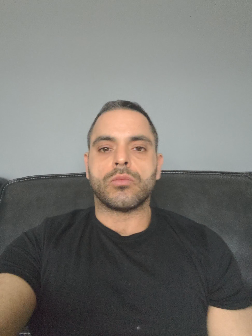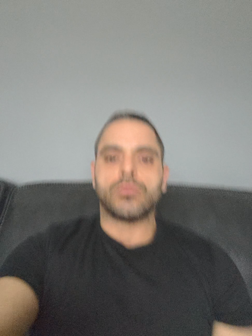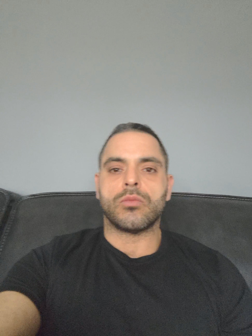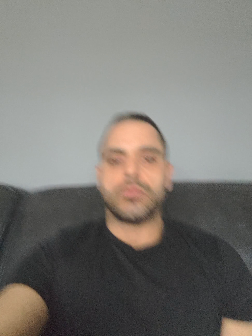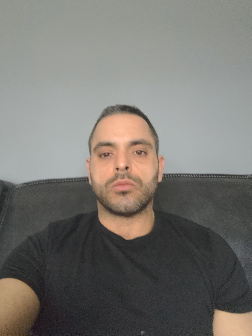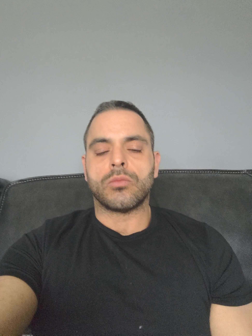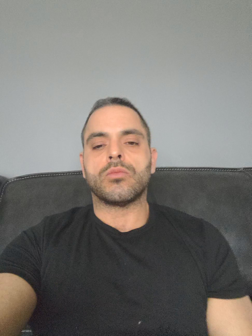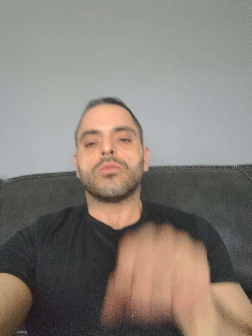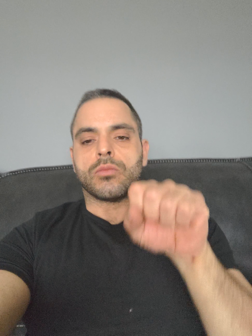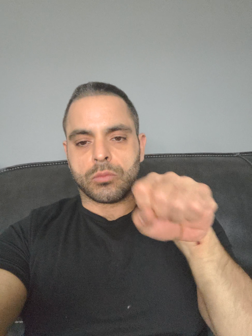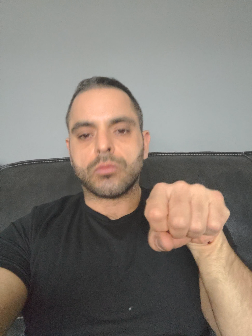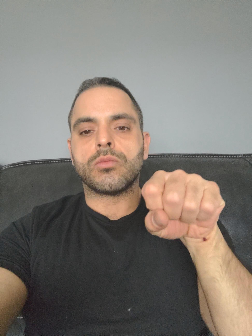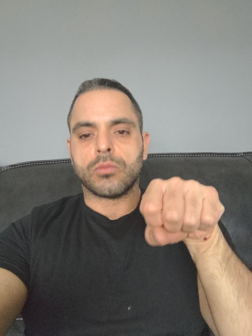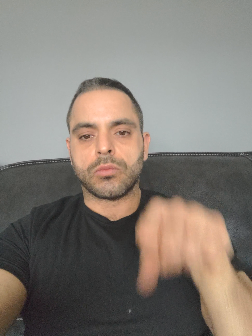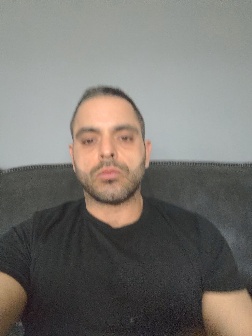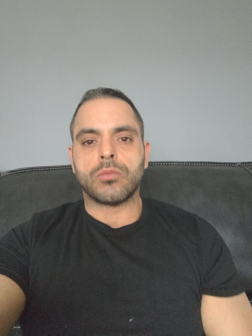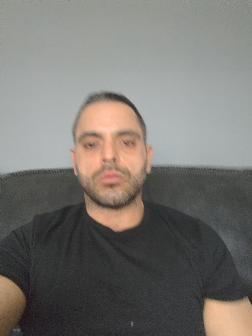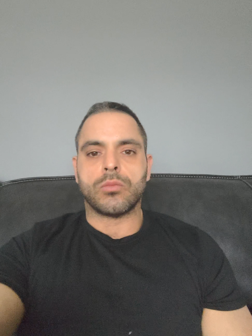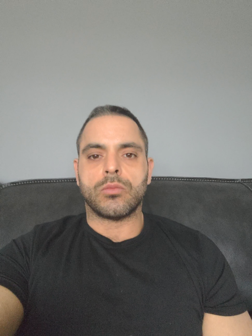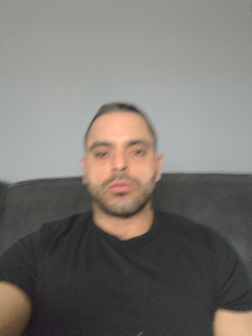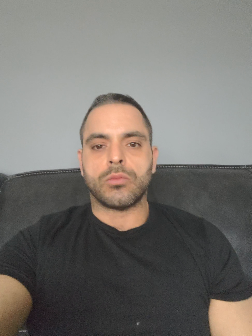yes